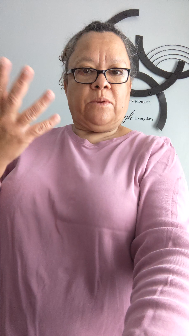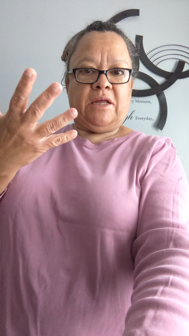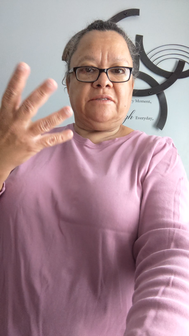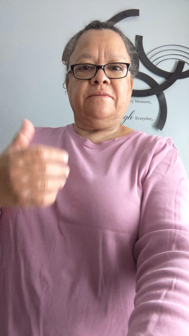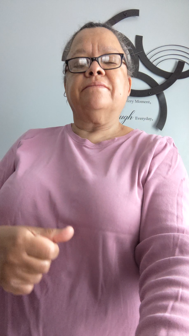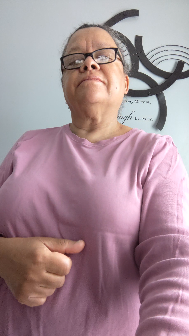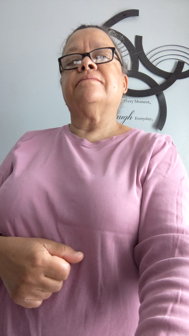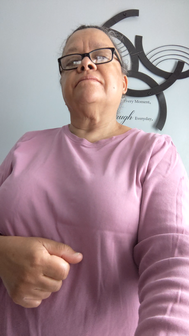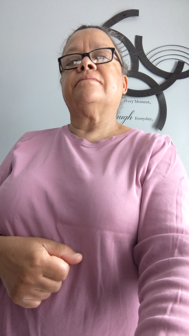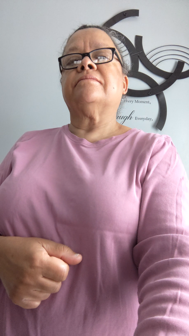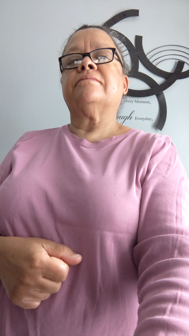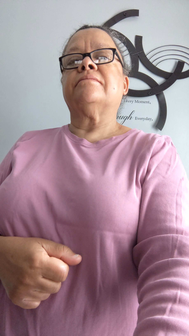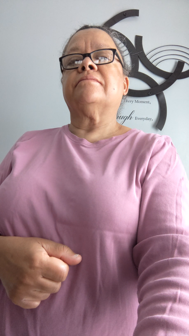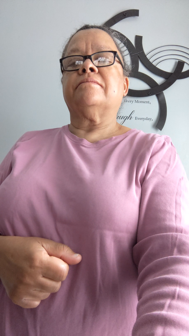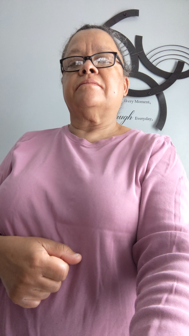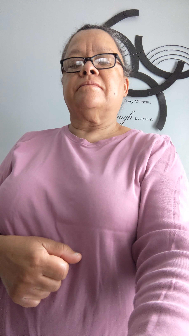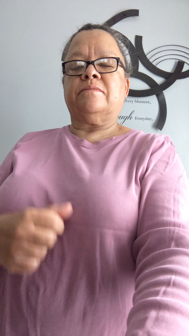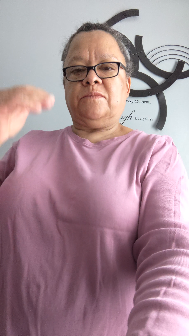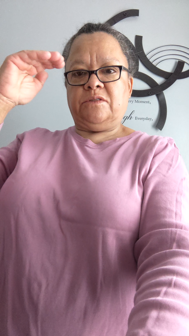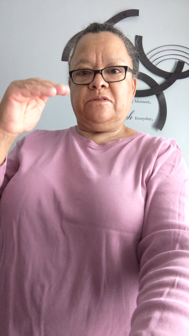short